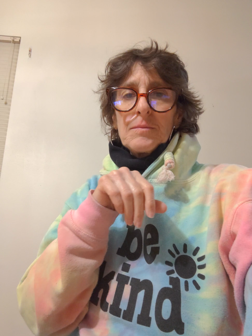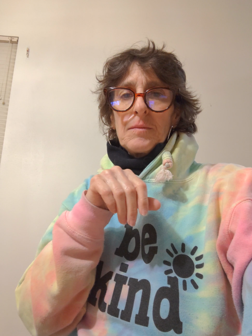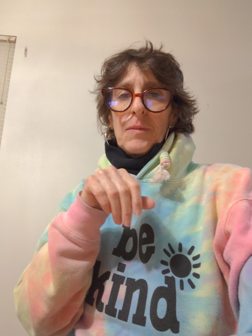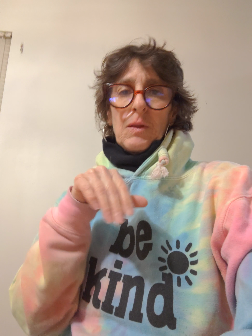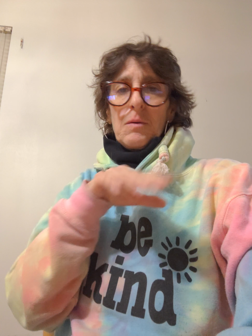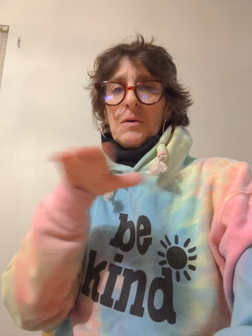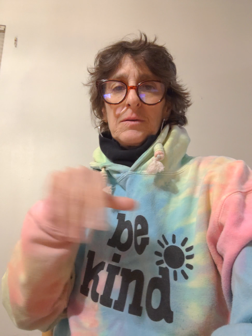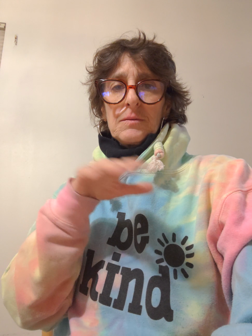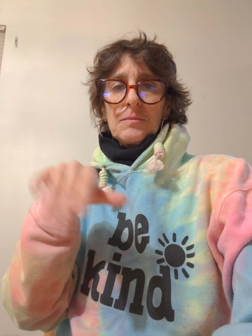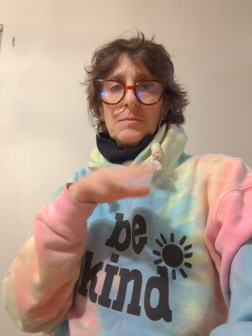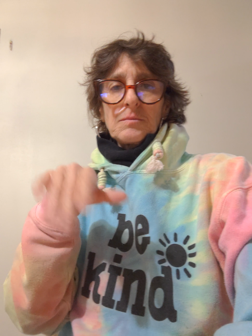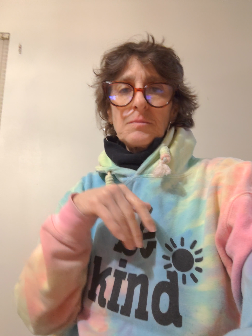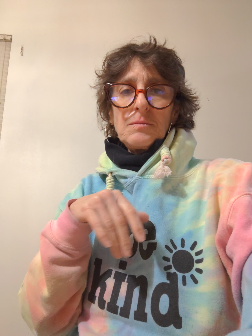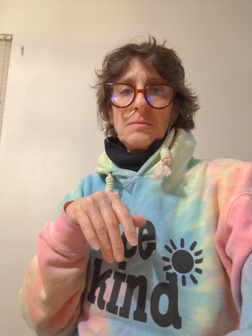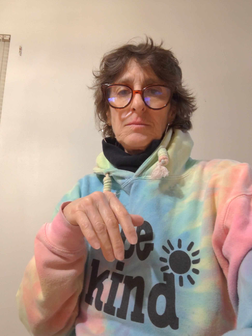pool